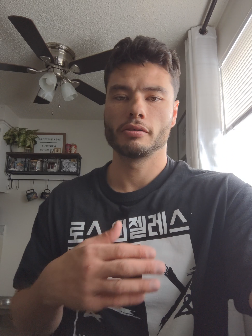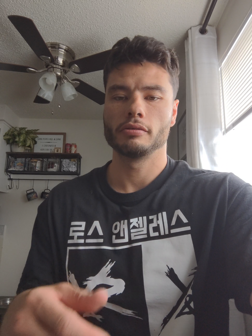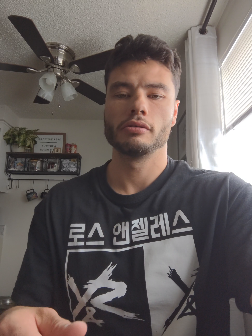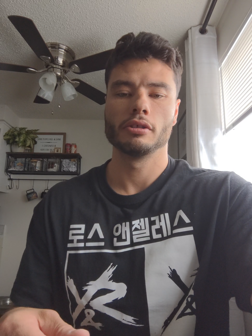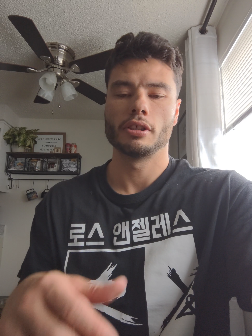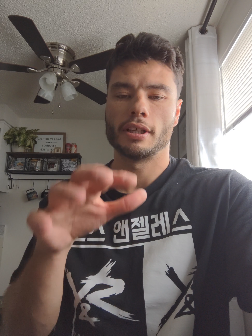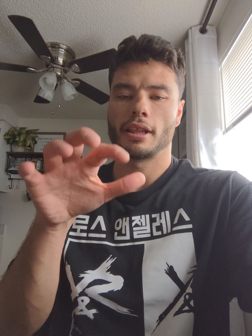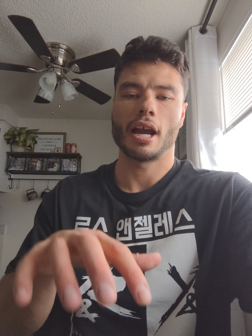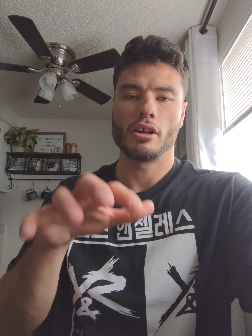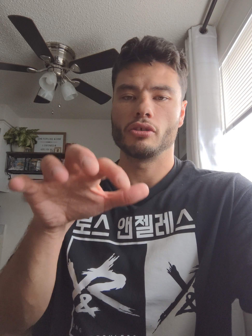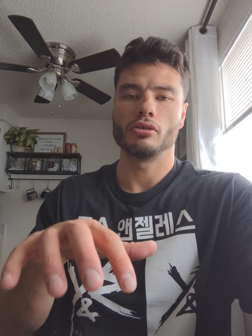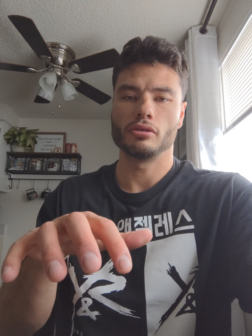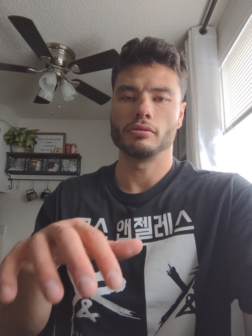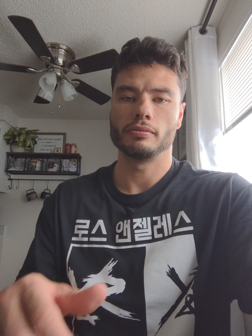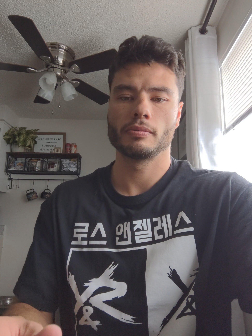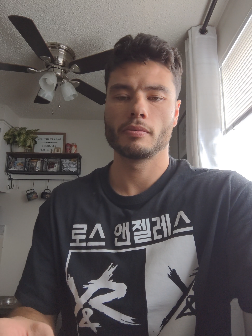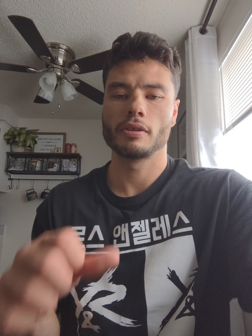alligator